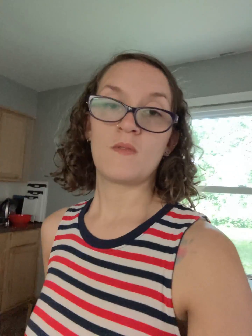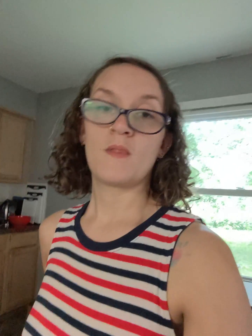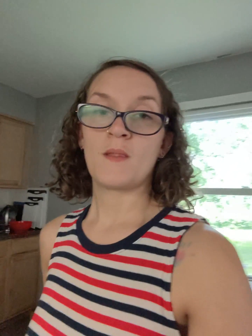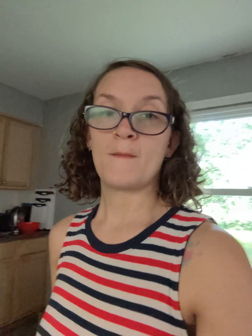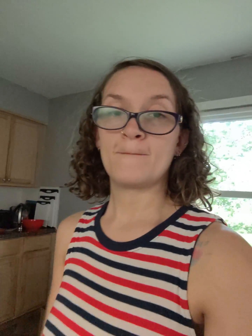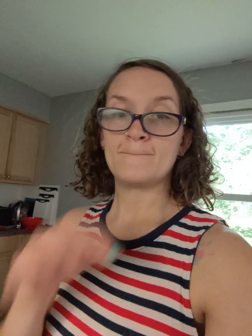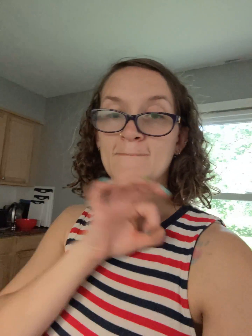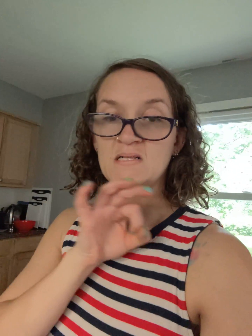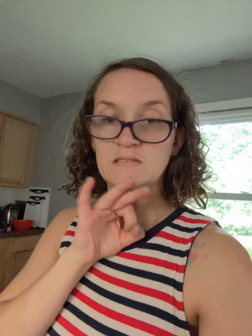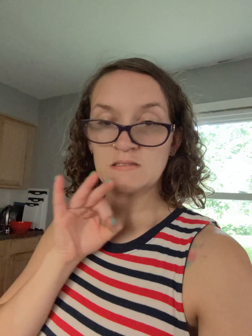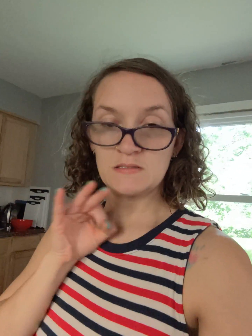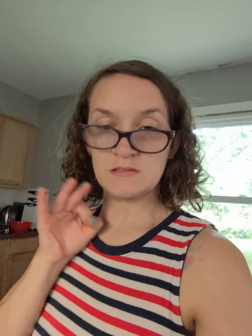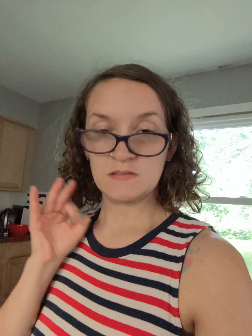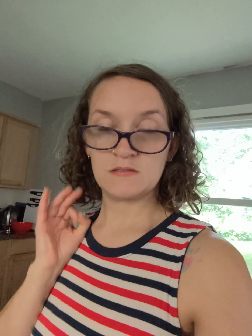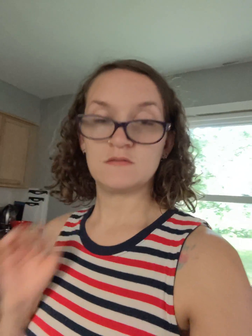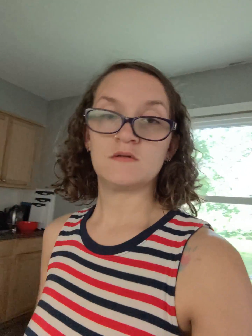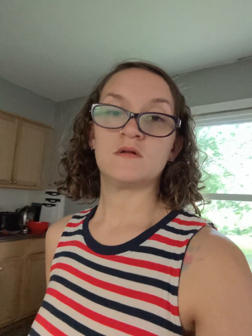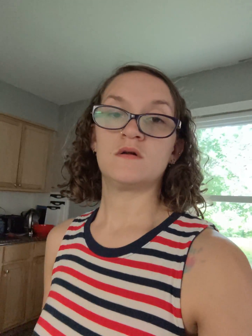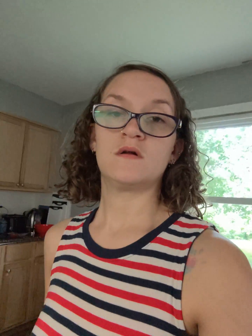beads